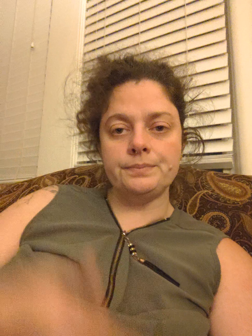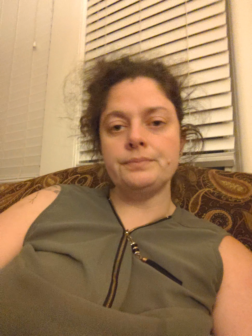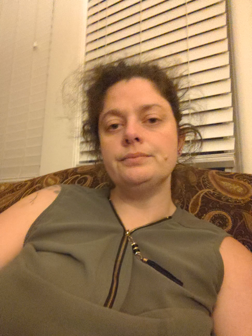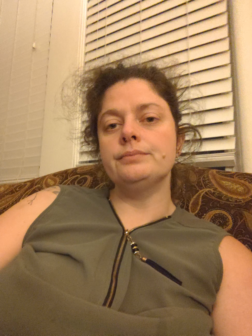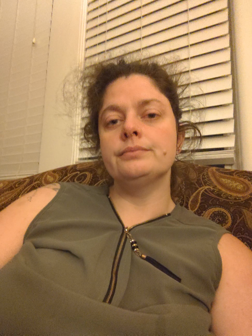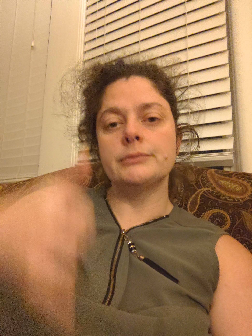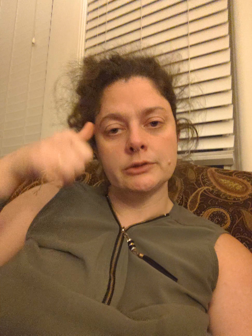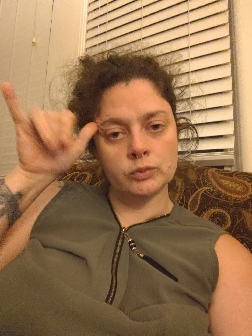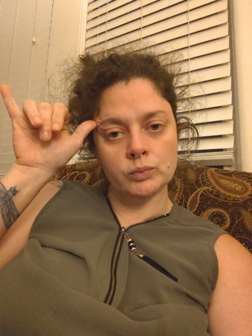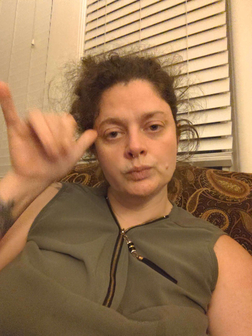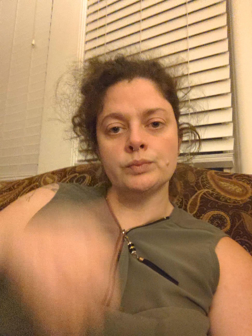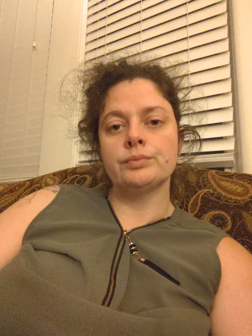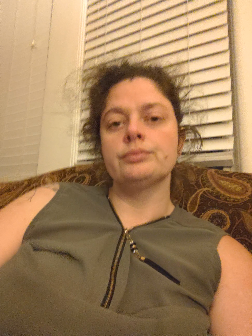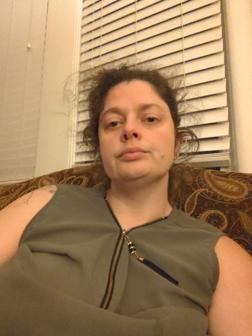cow